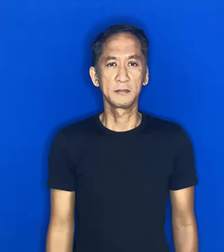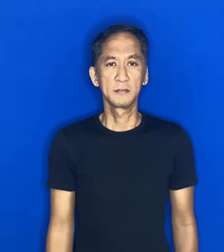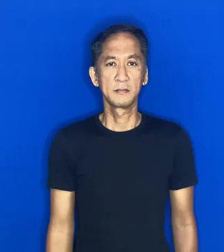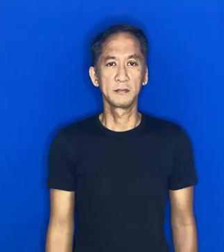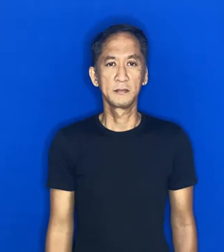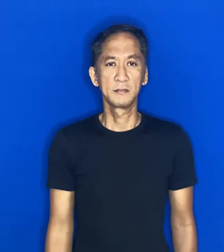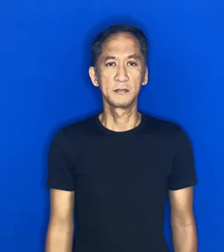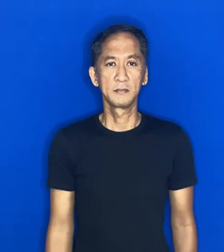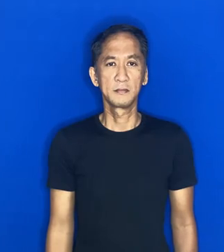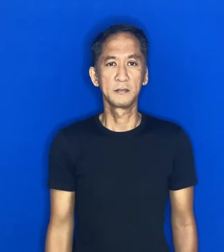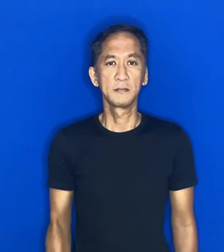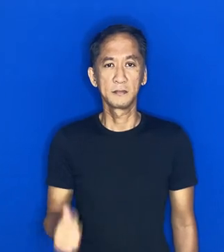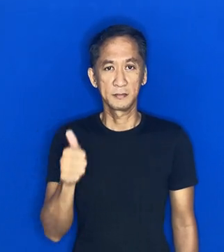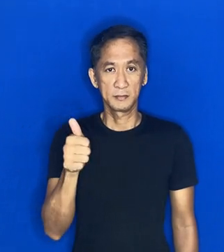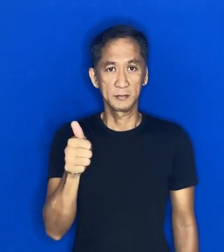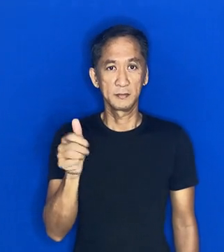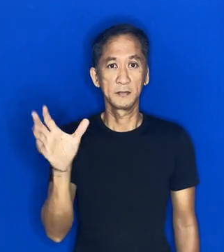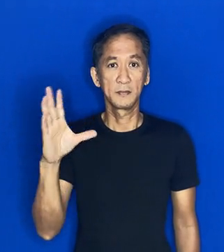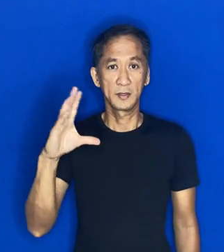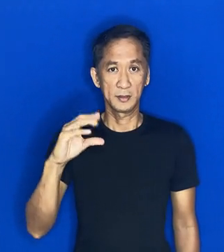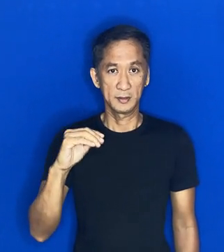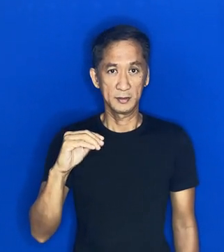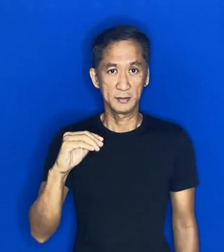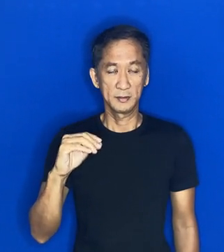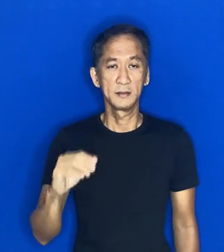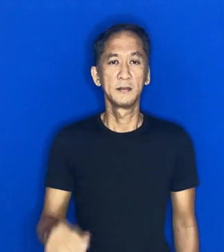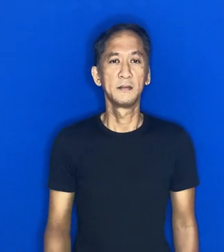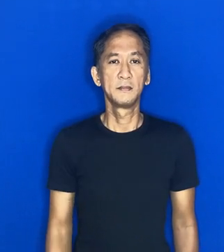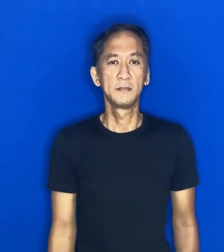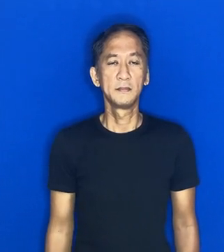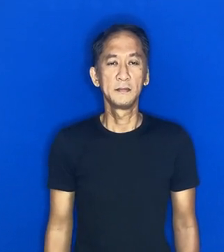good evening